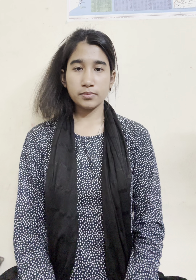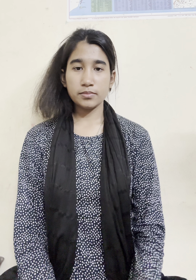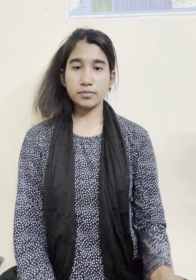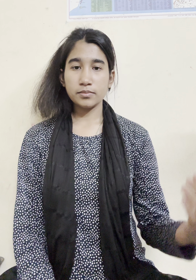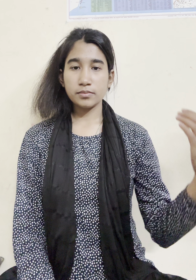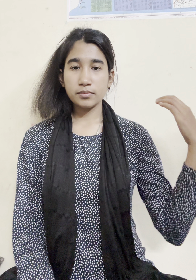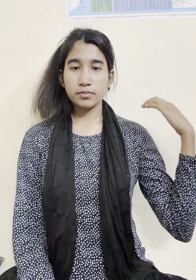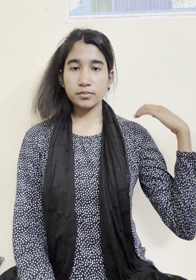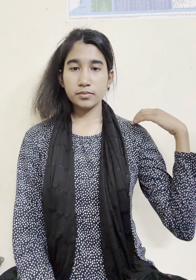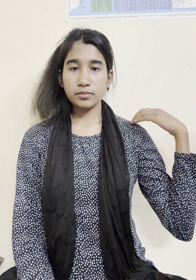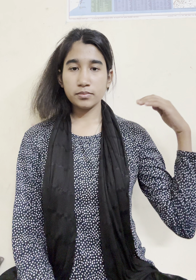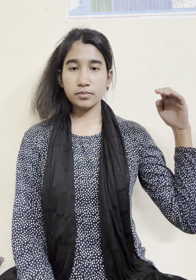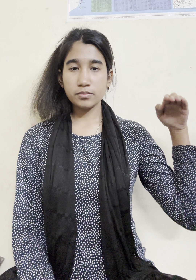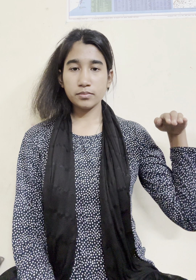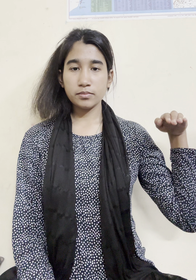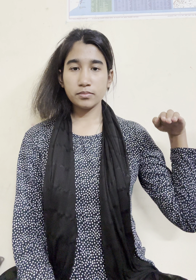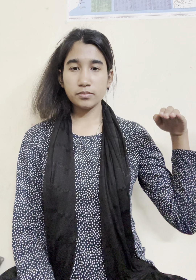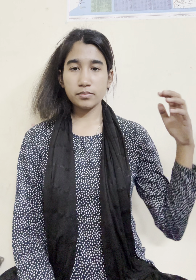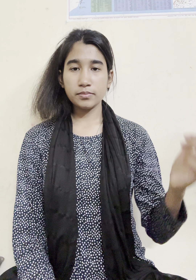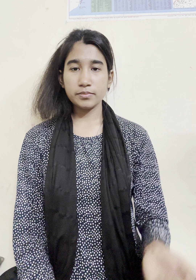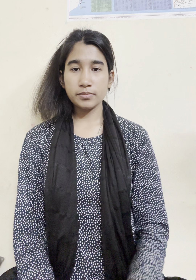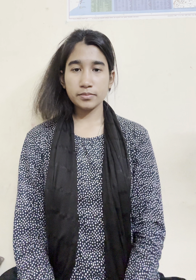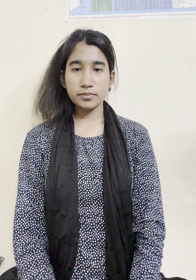ভাই